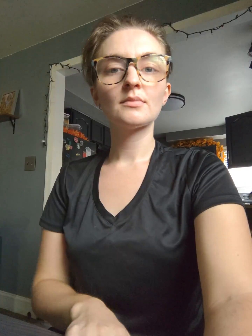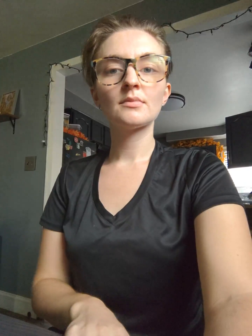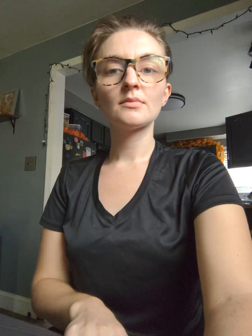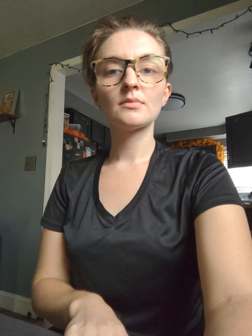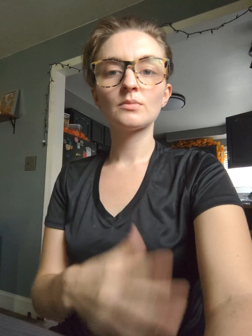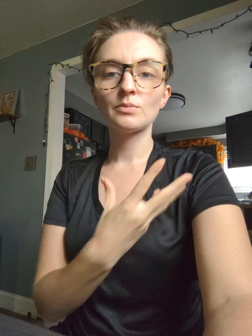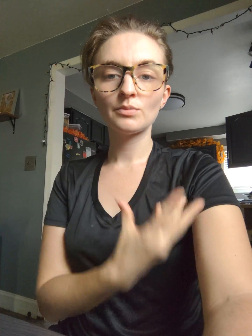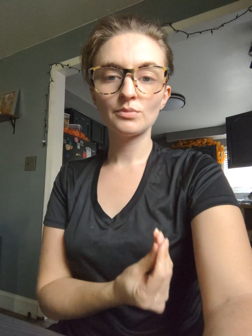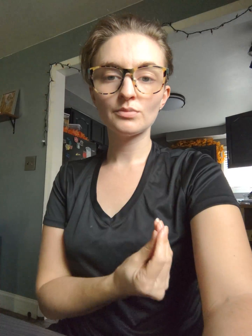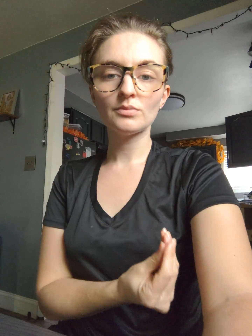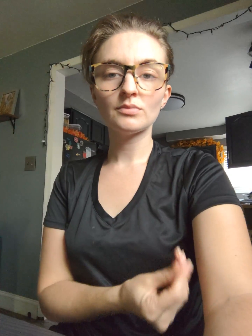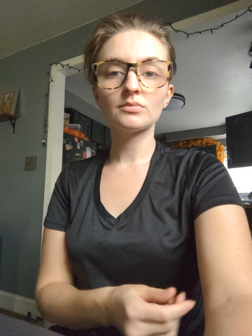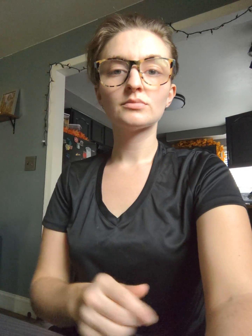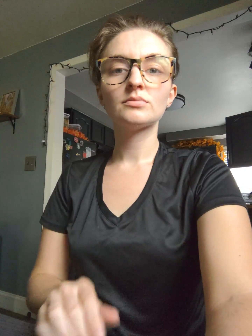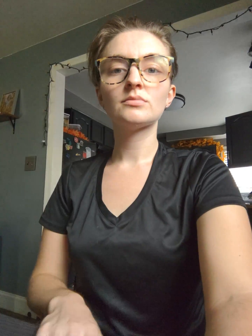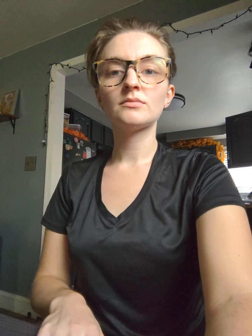poor